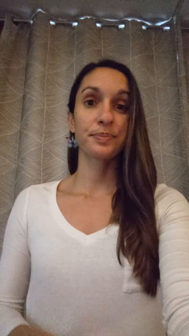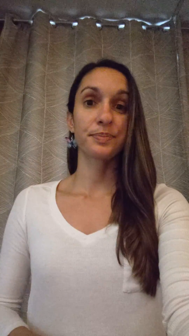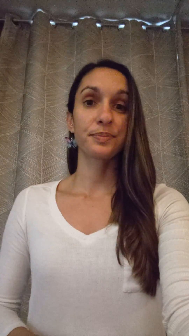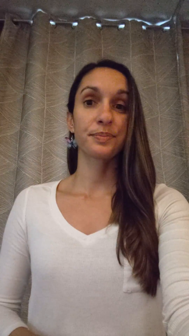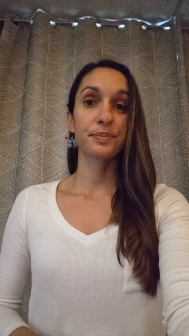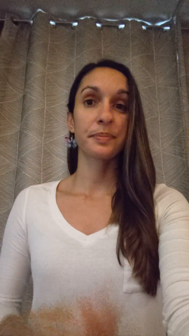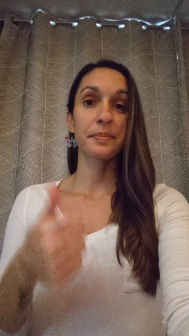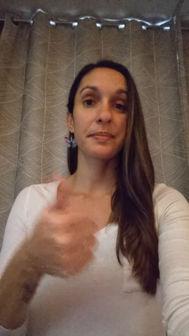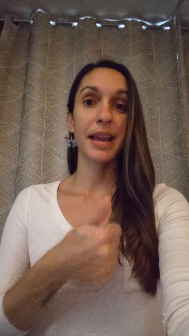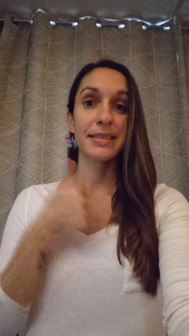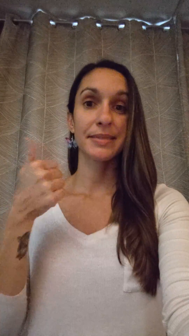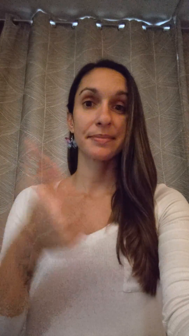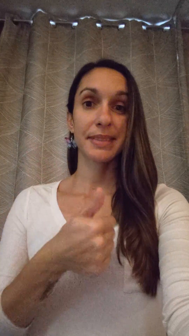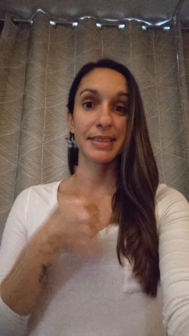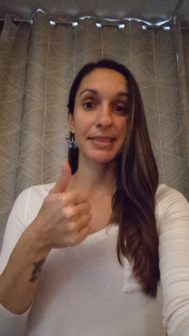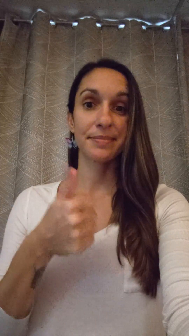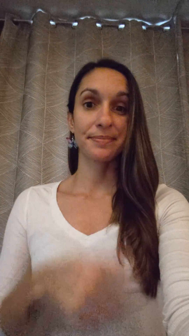basement